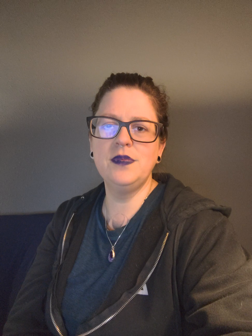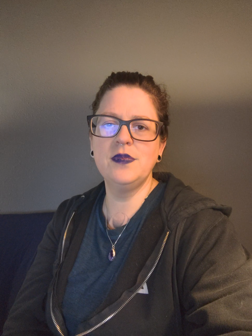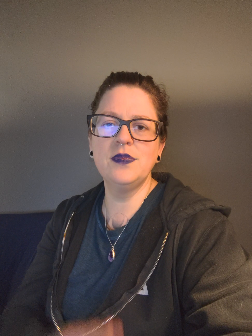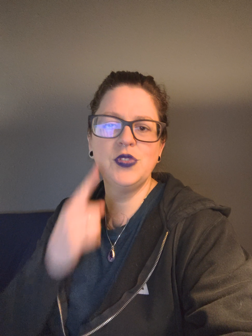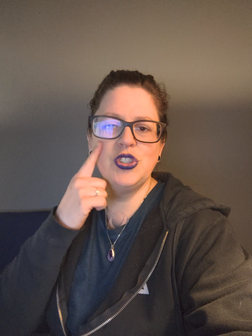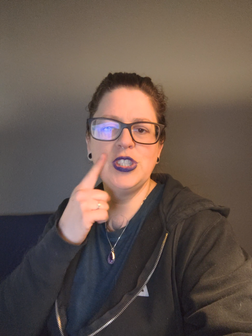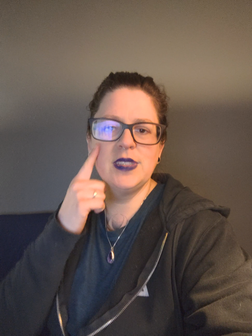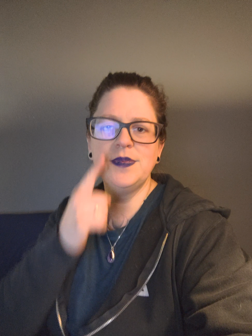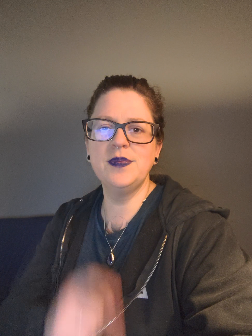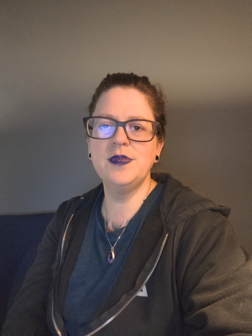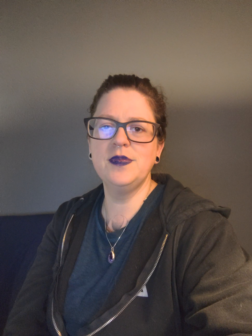cheek